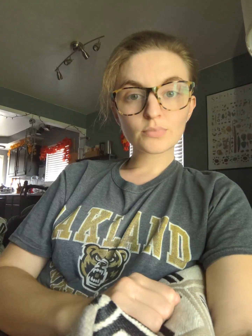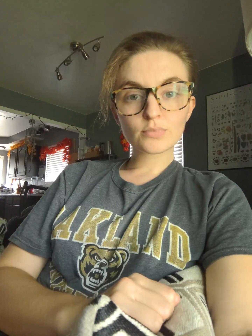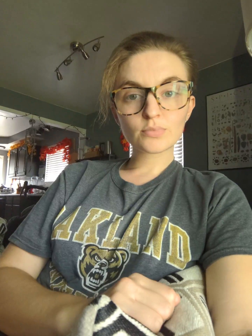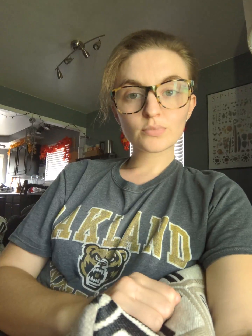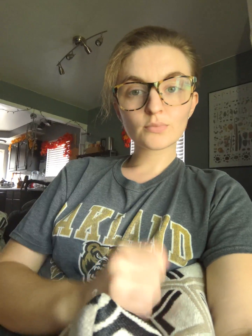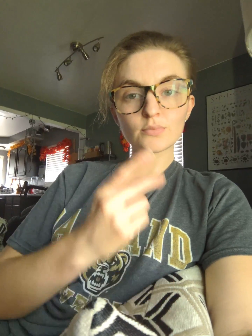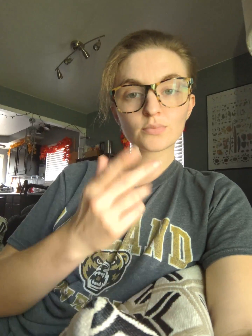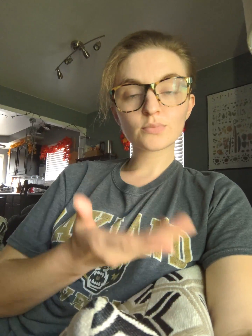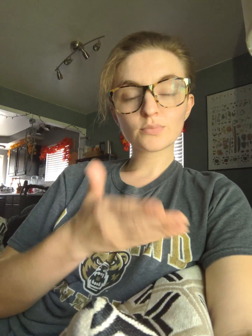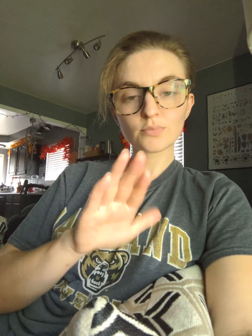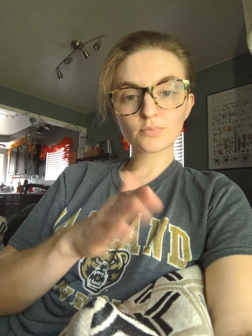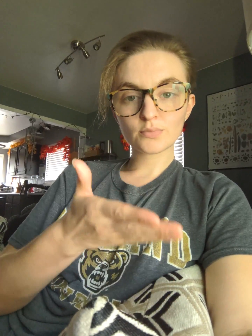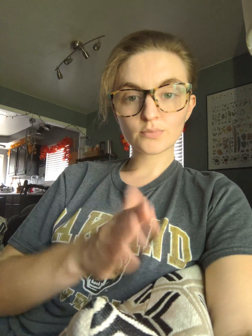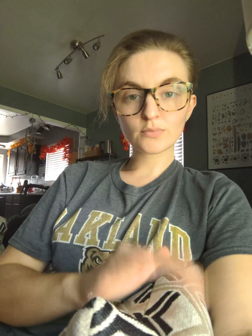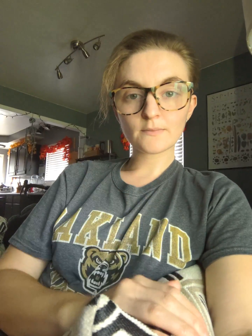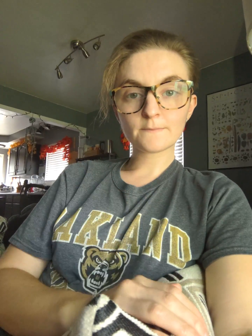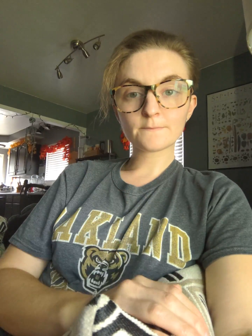kitchen